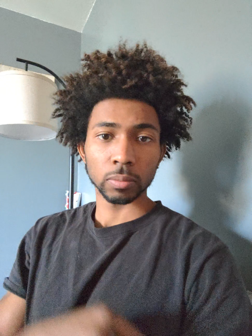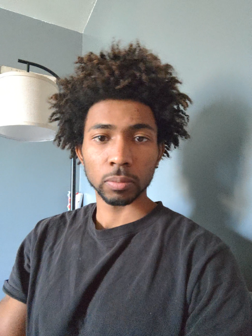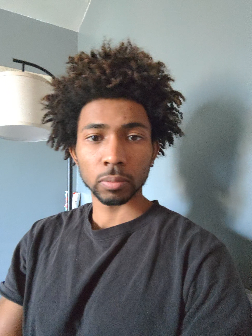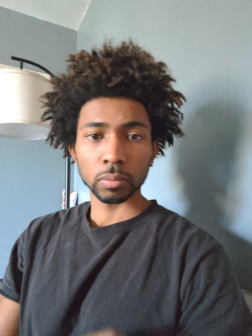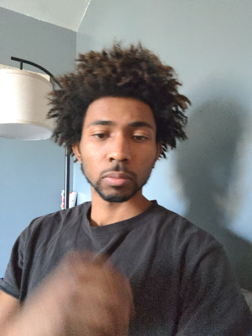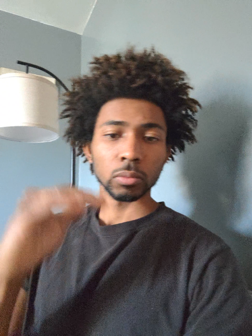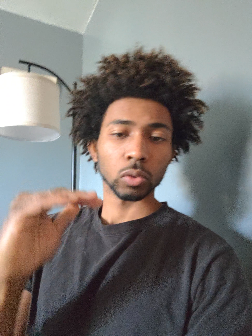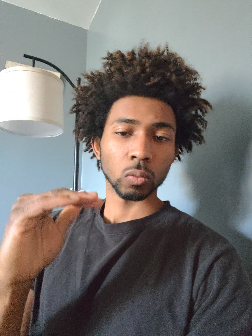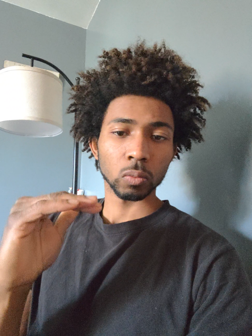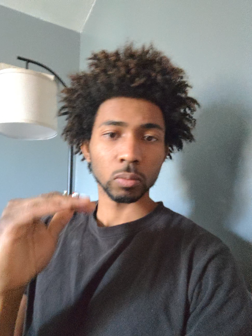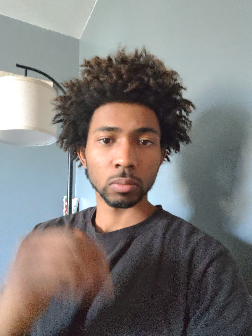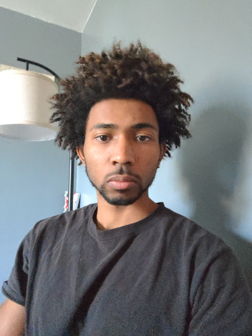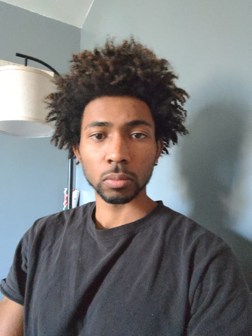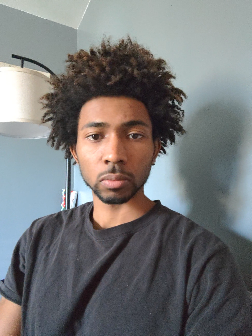child